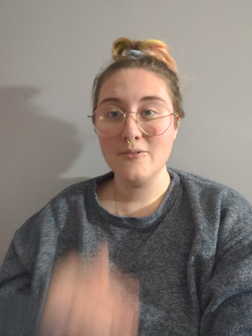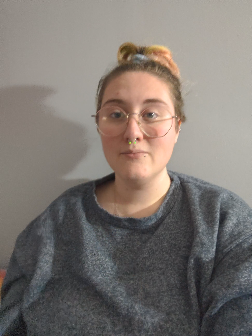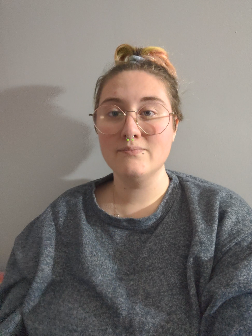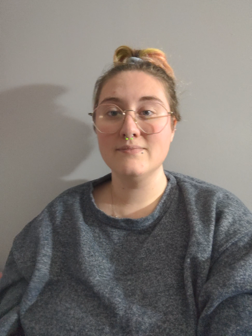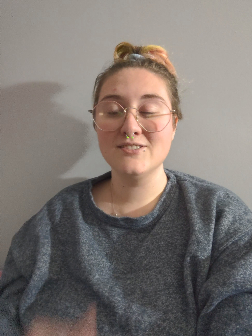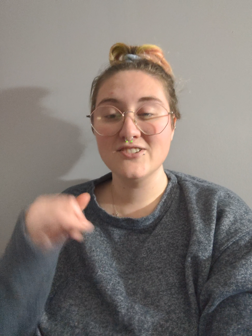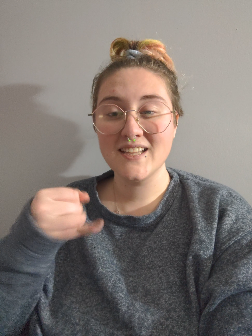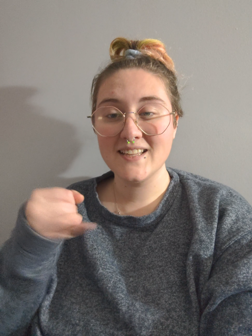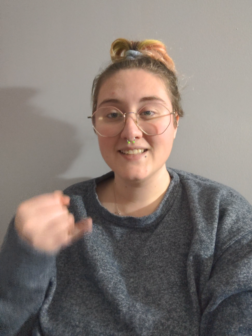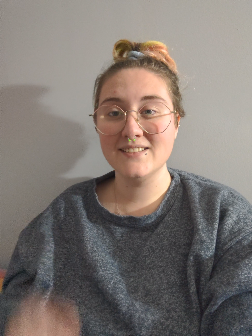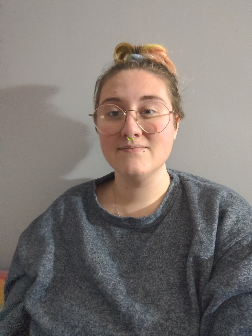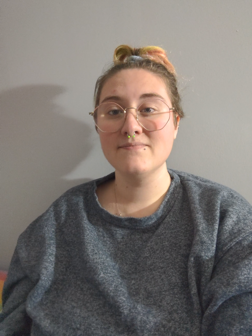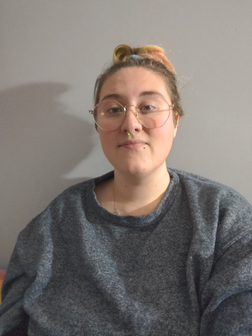jeans